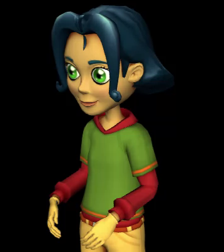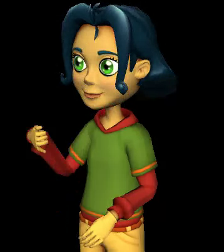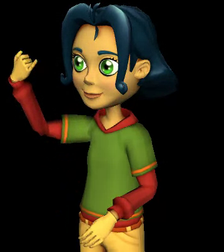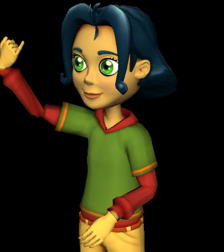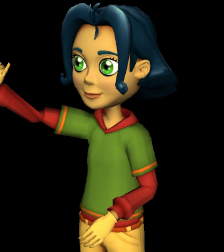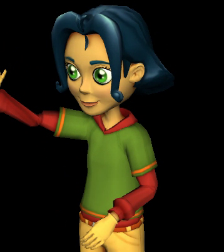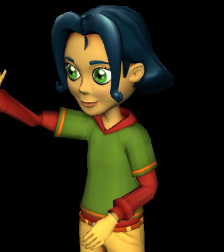فكرة